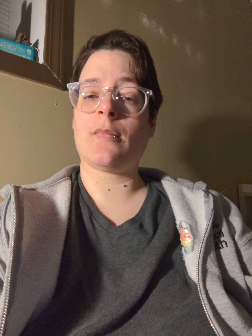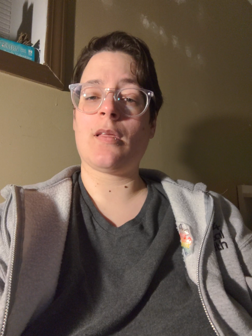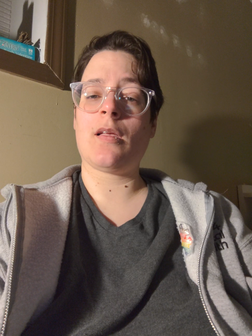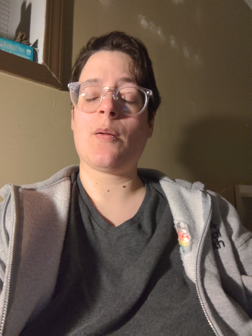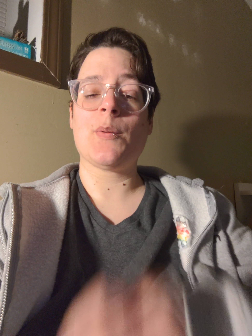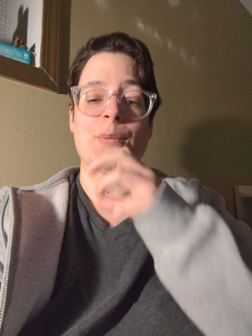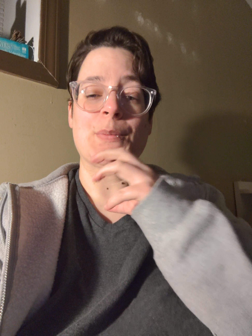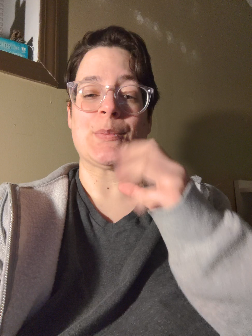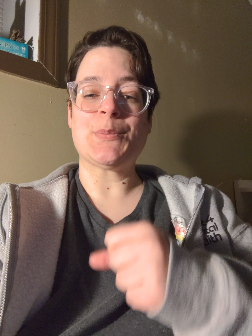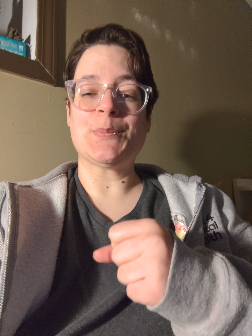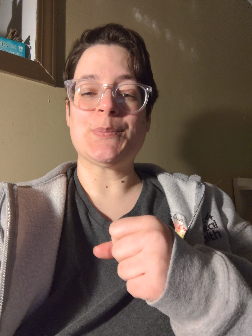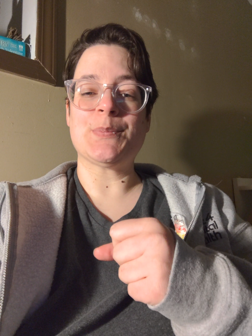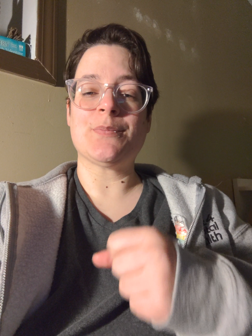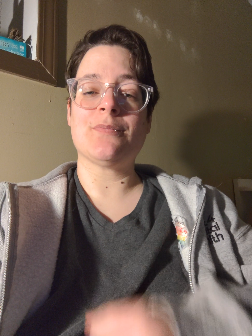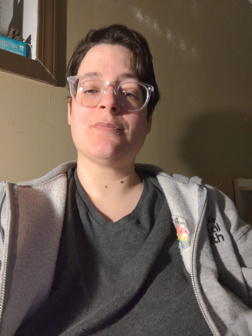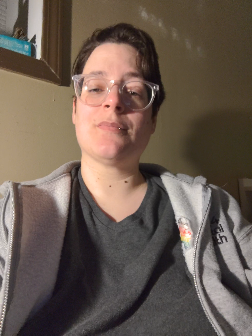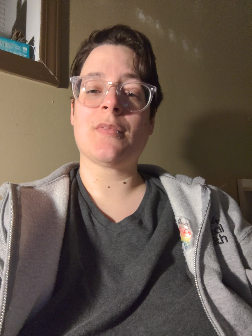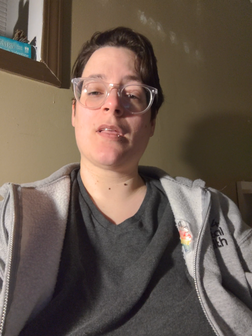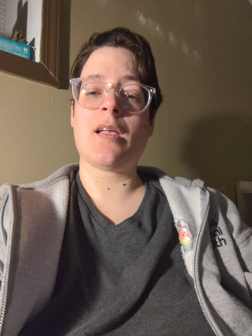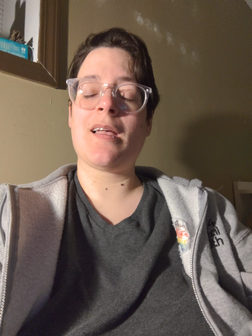old